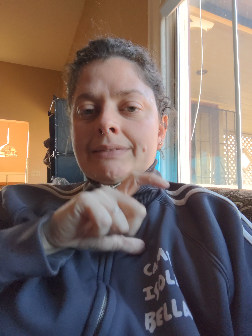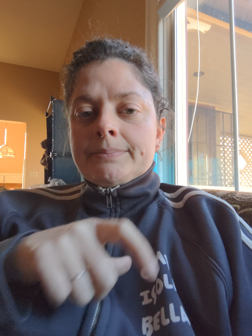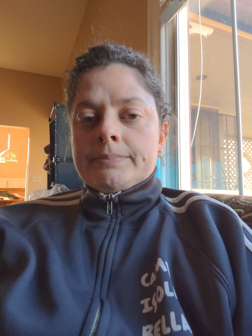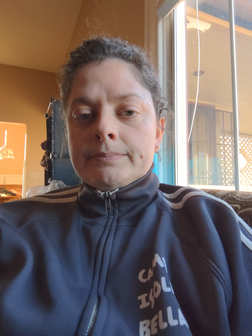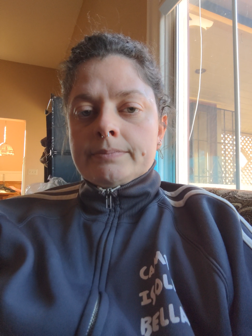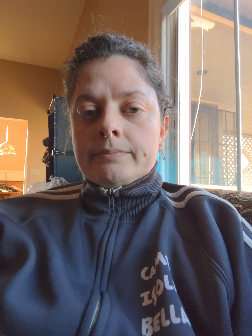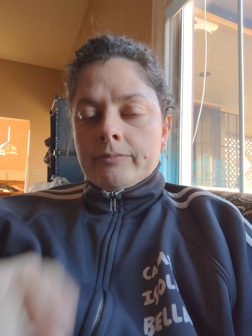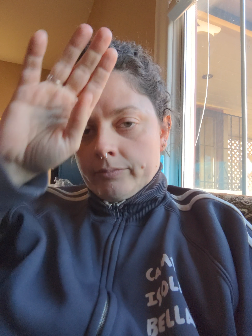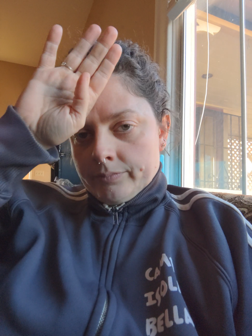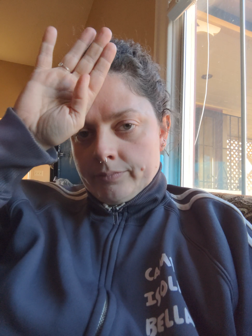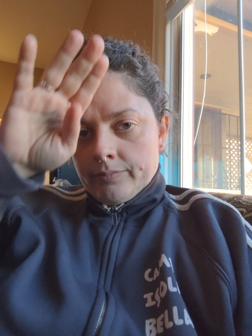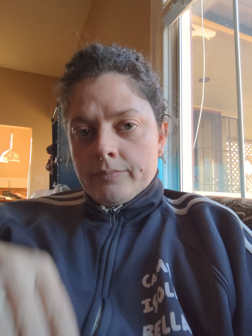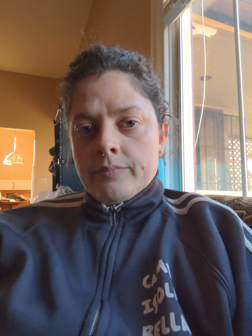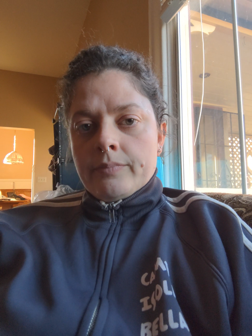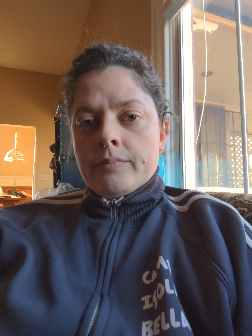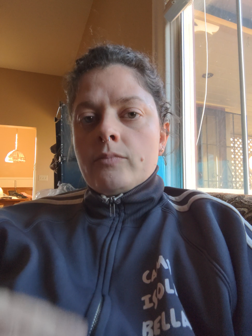fireman